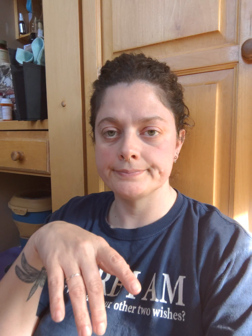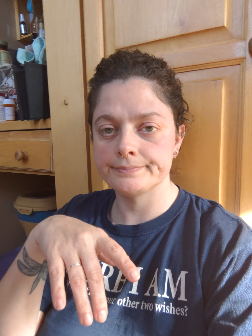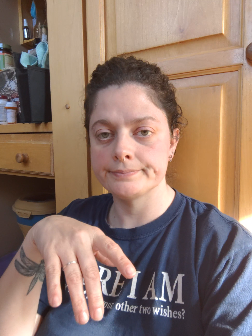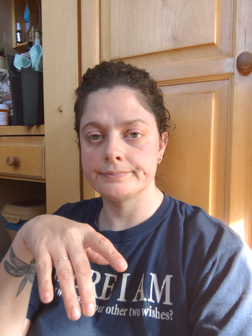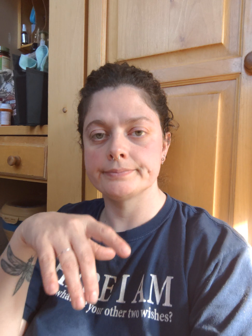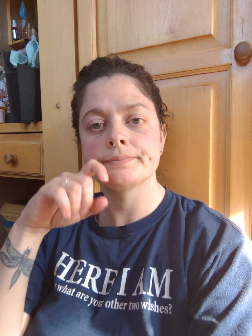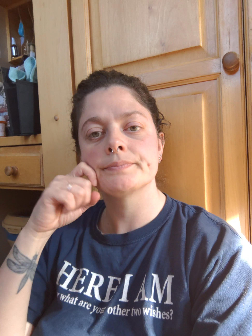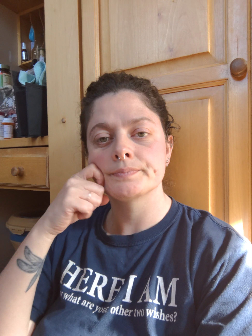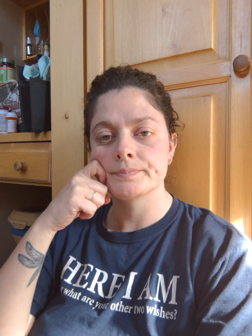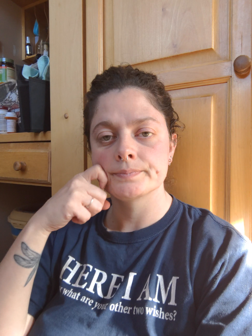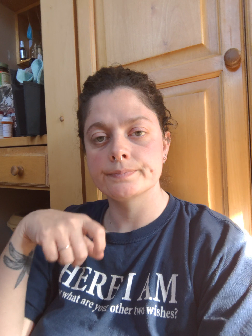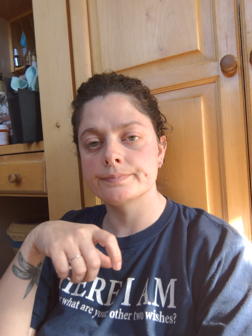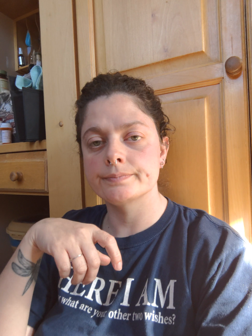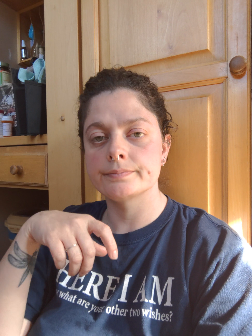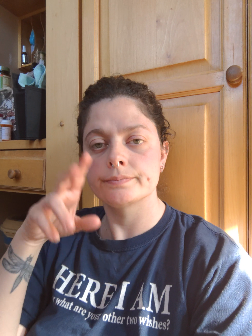apple